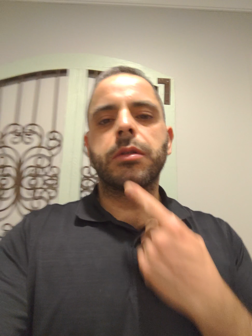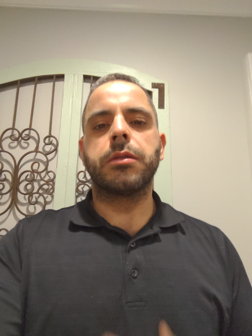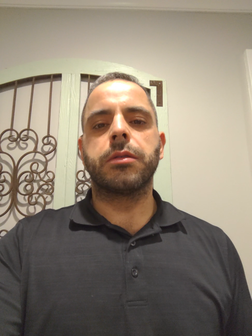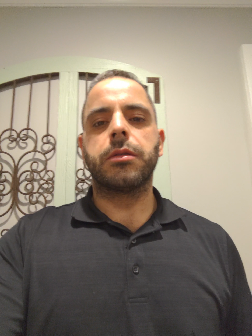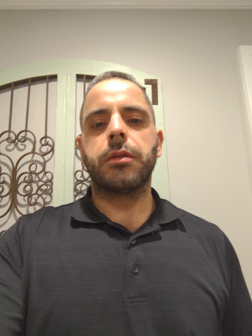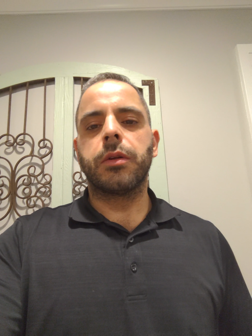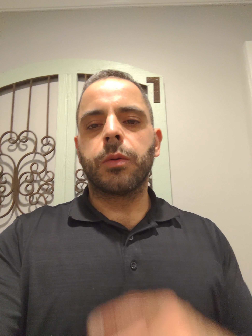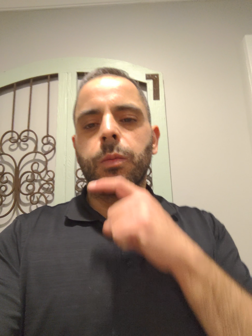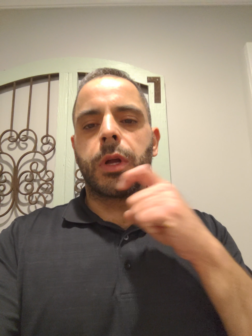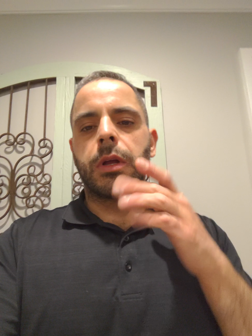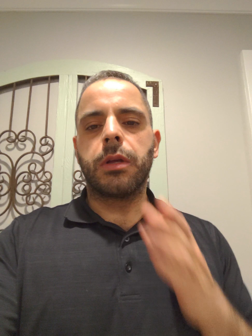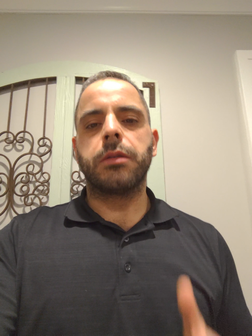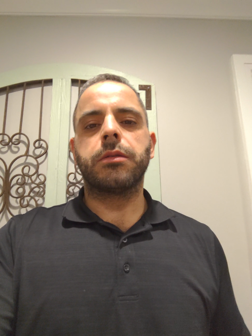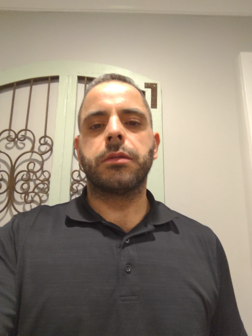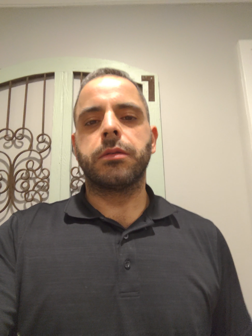dryer